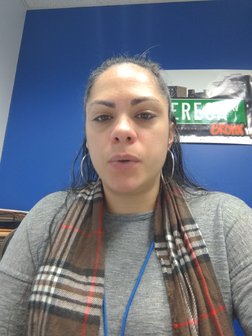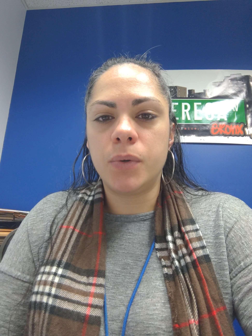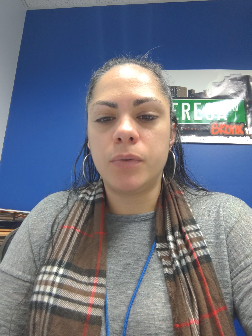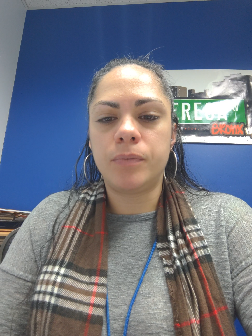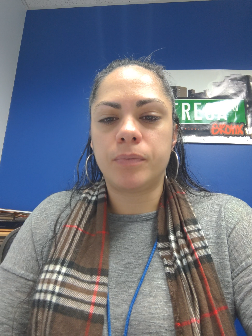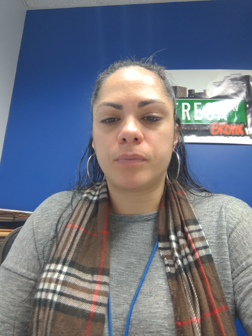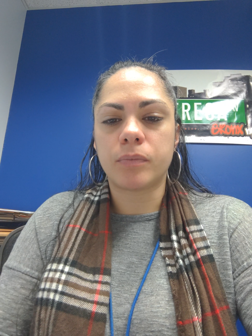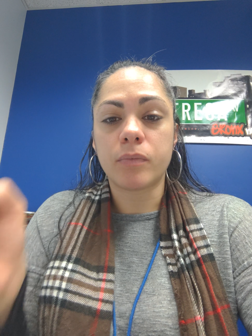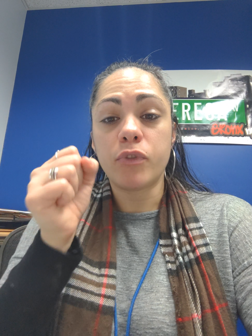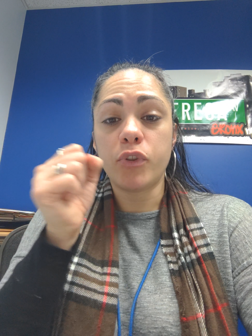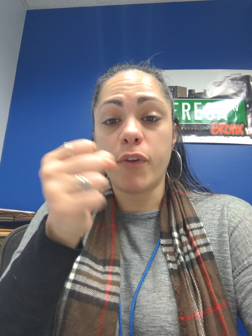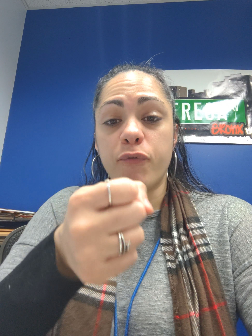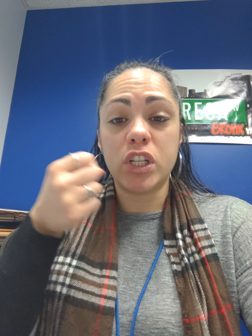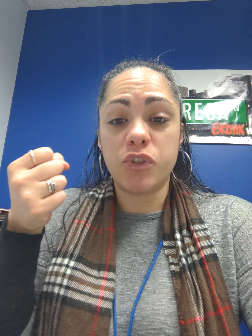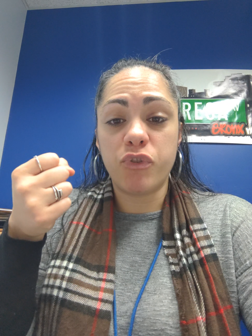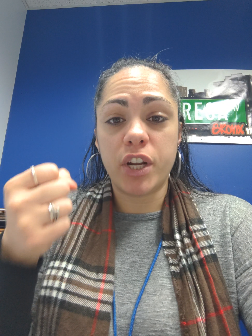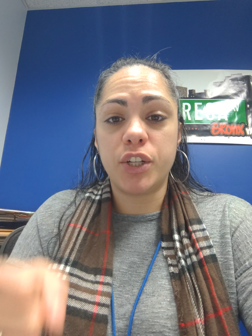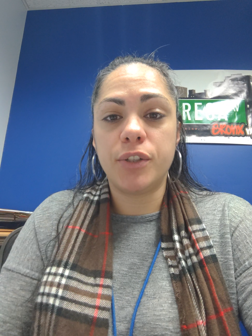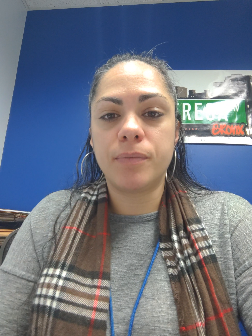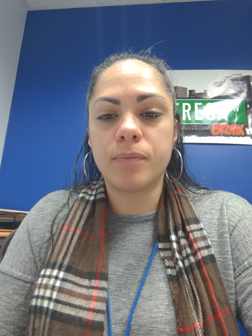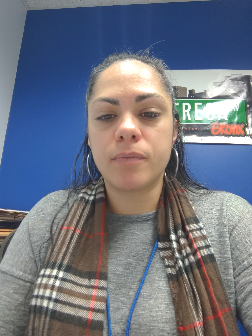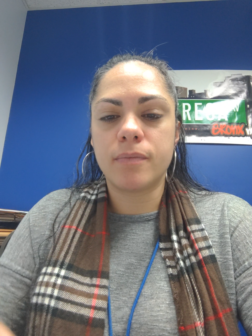refrigerator